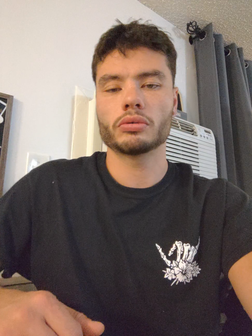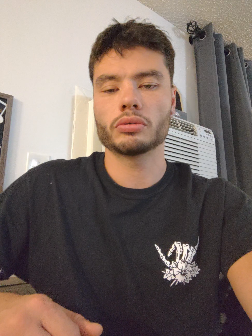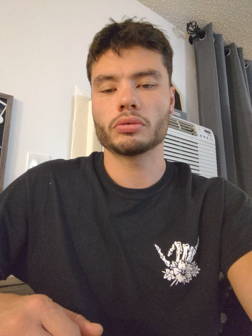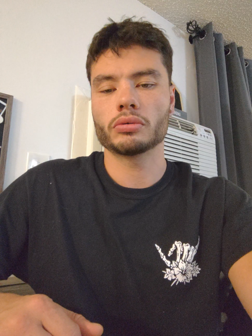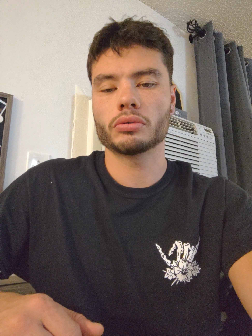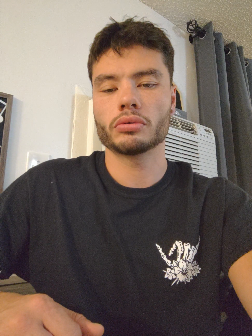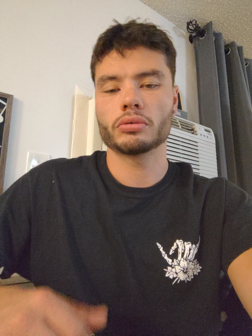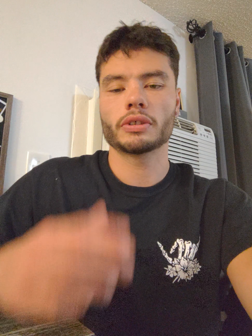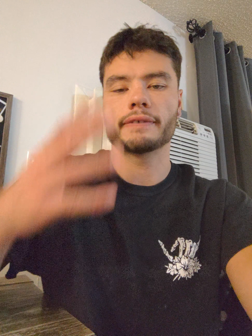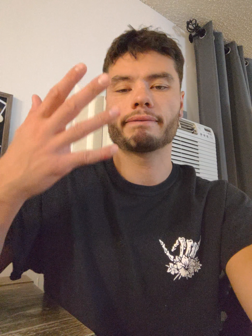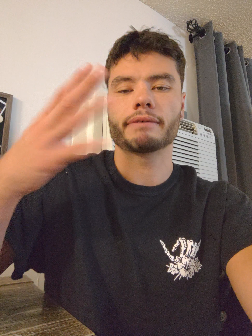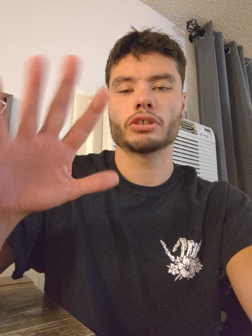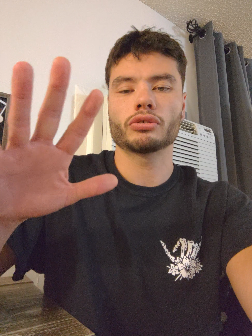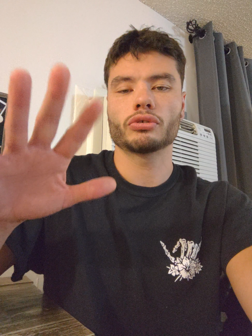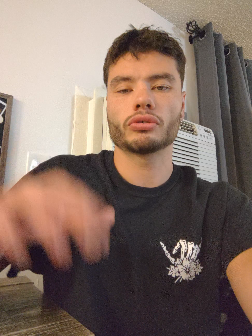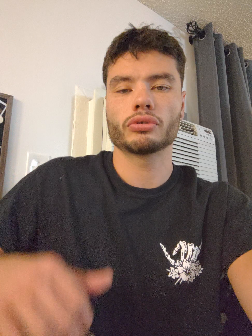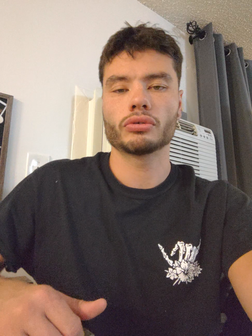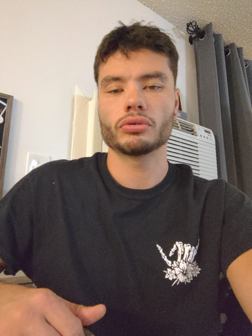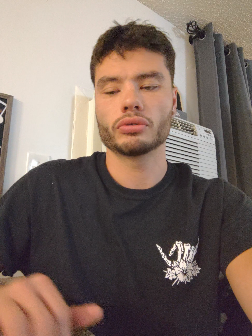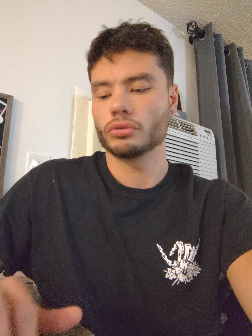finish